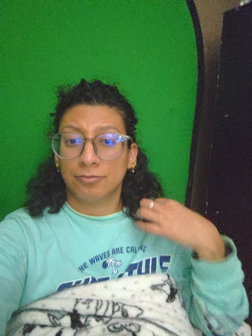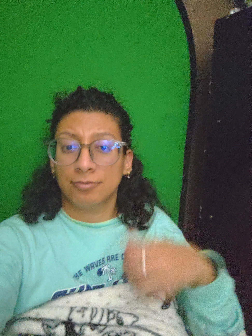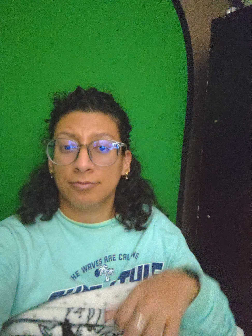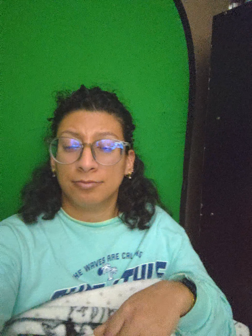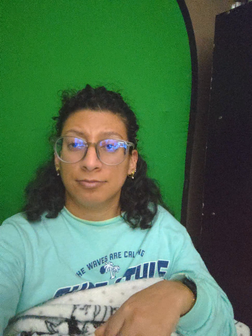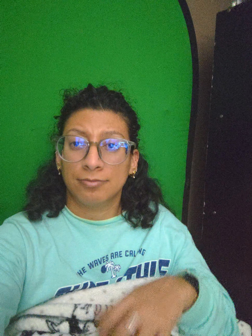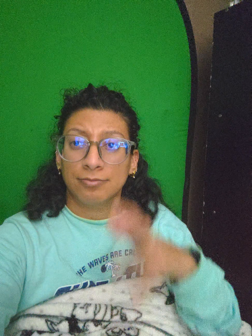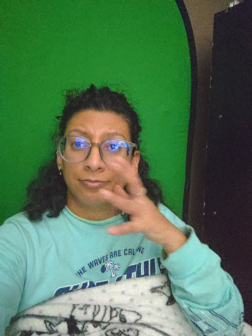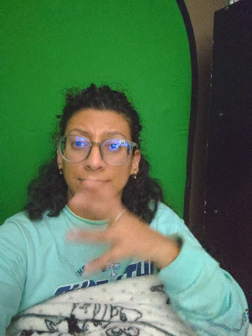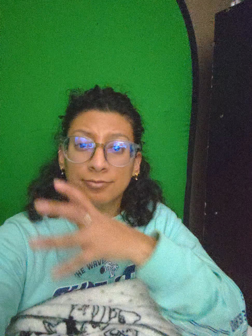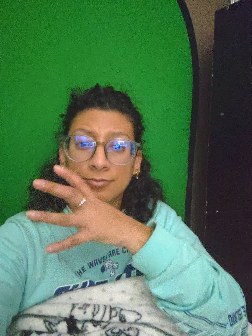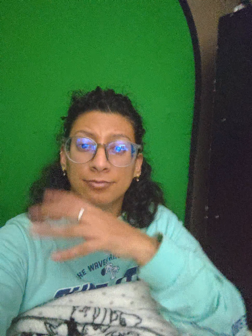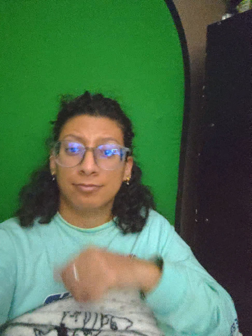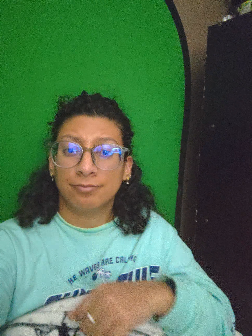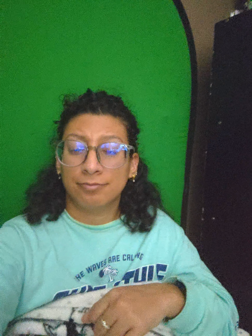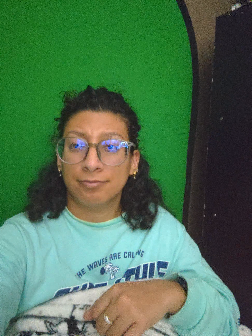farm